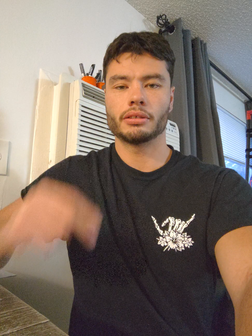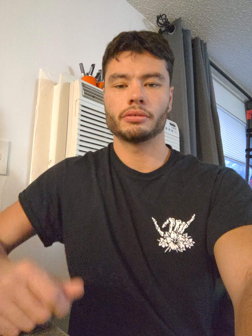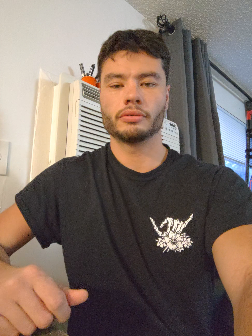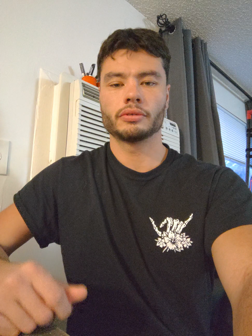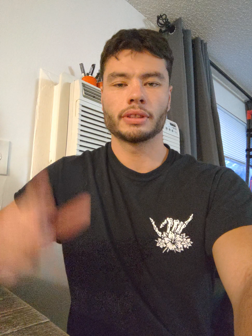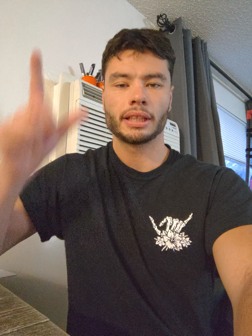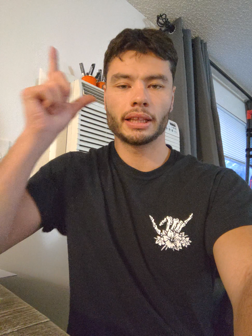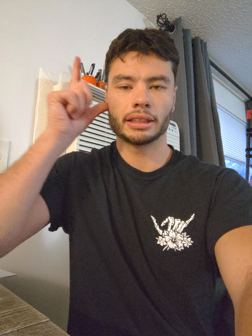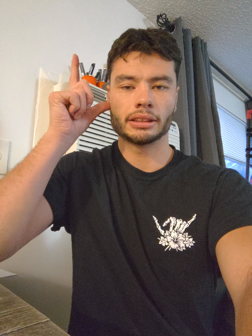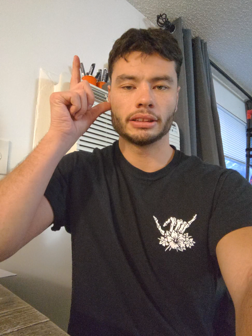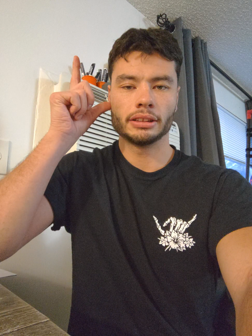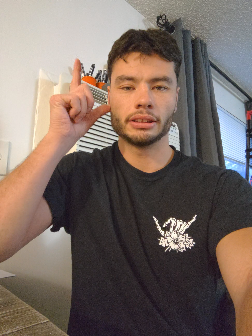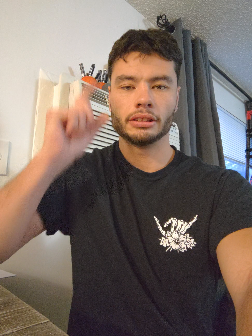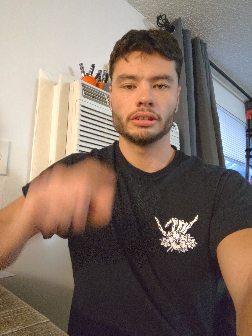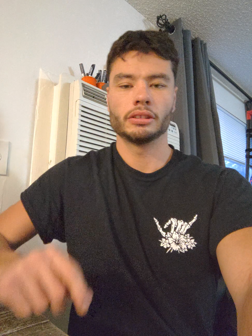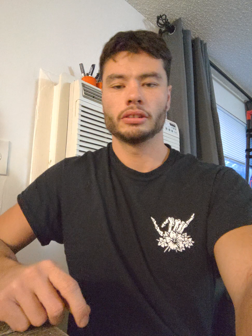listen